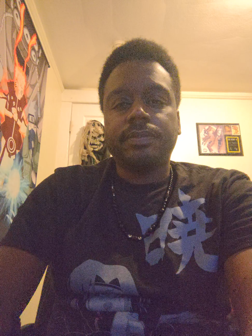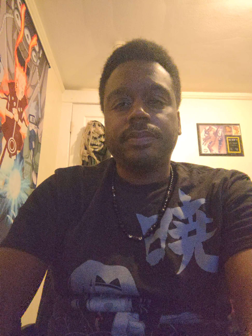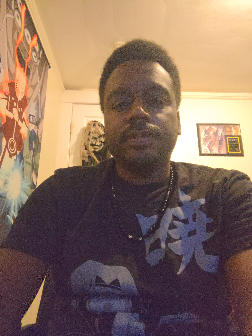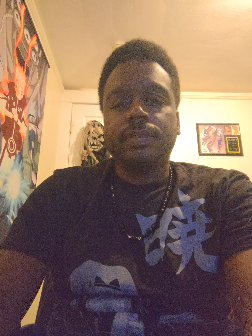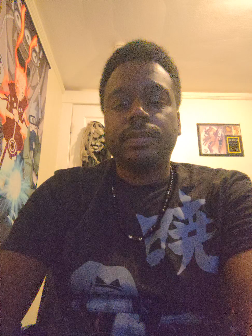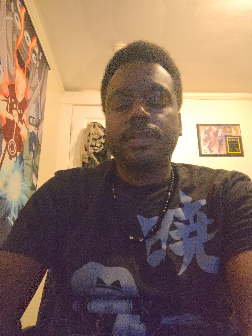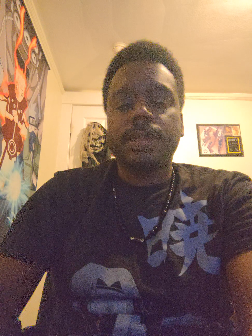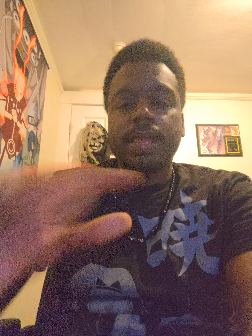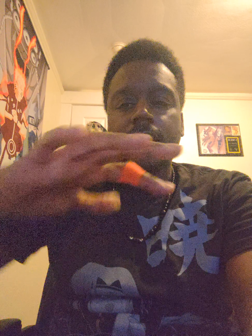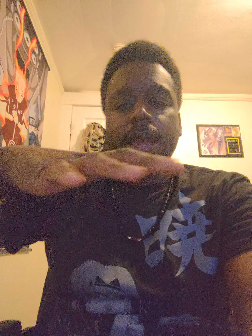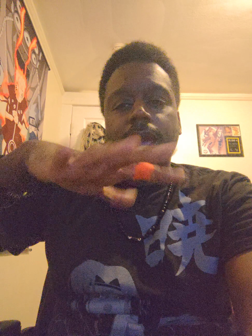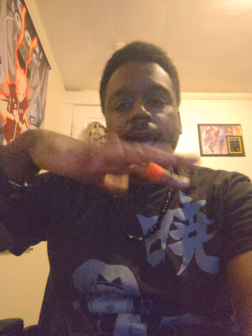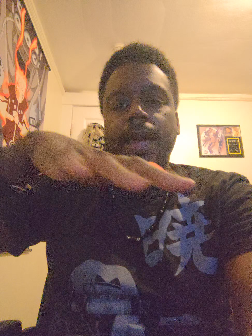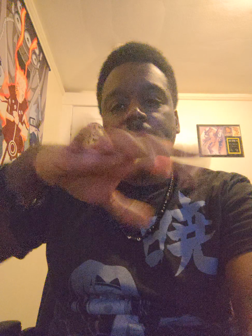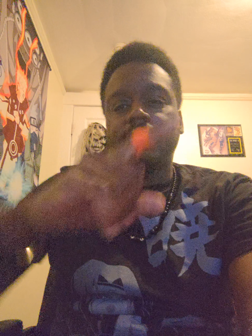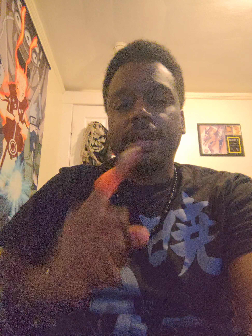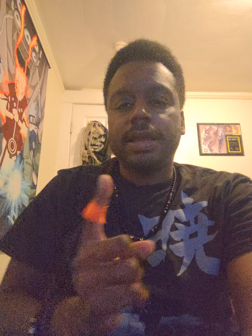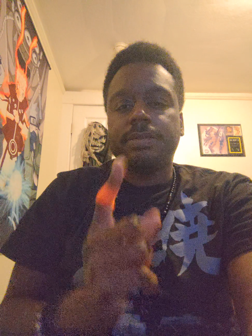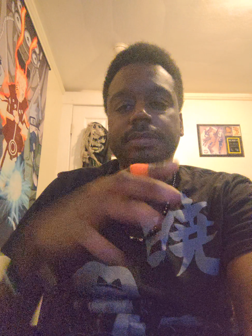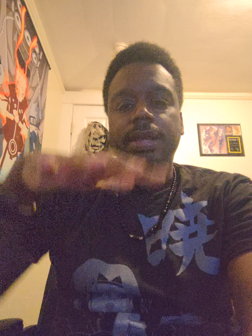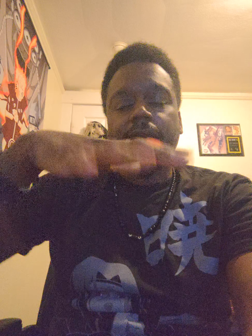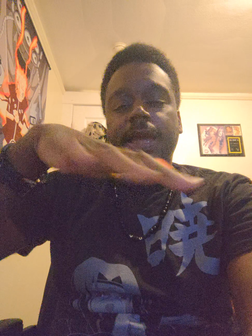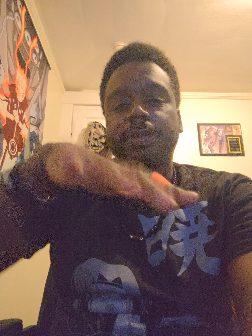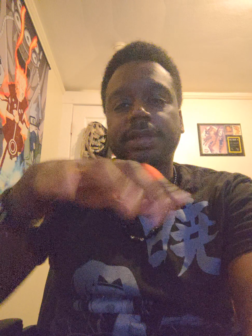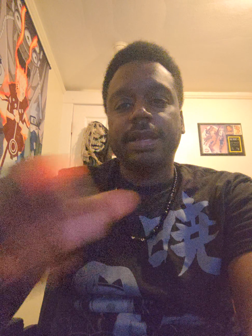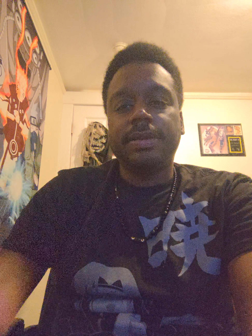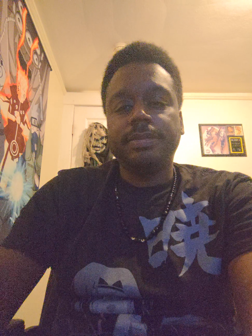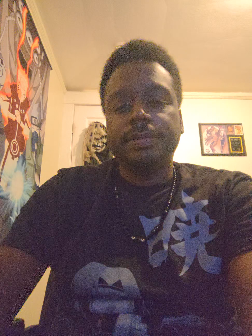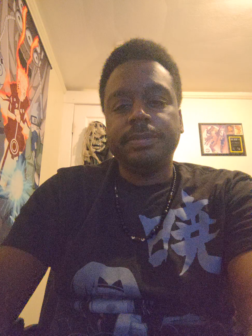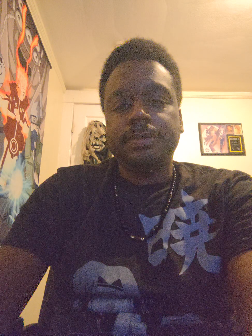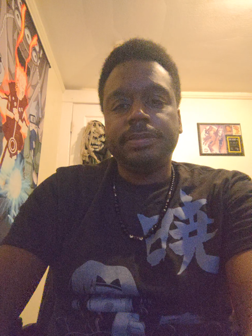helicopter